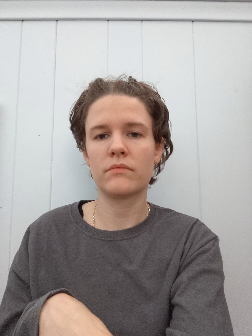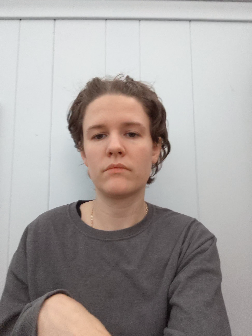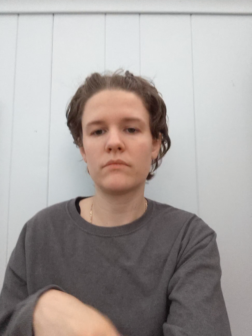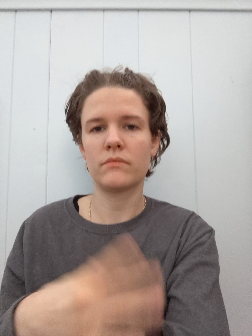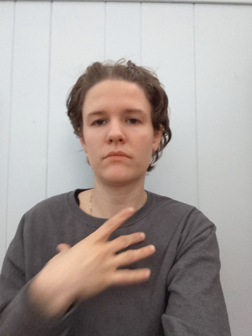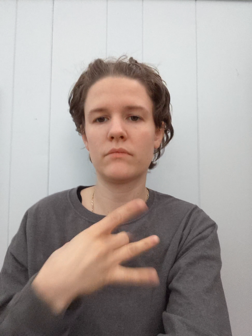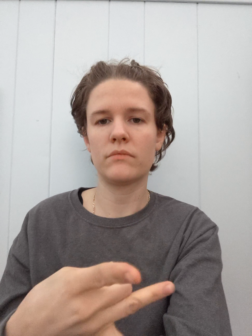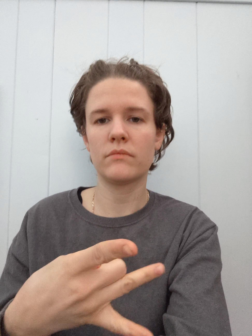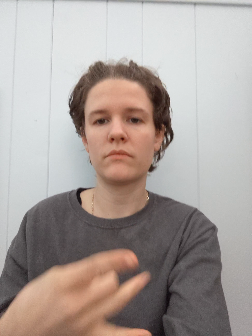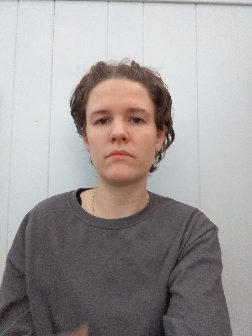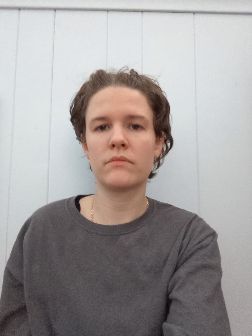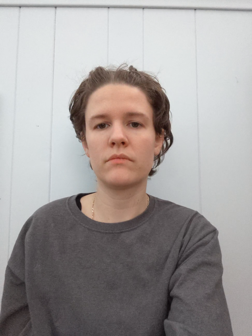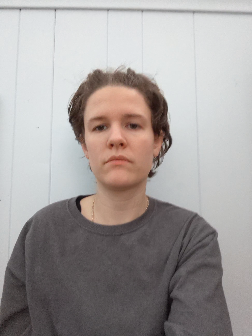like